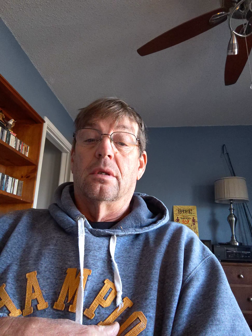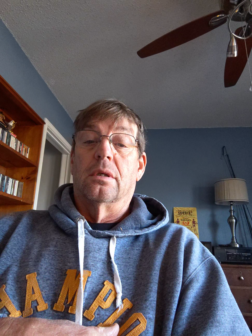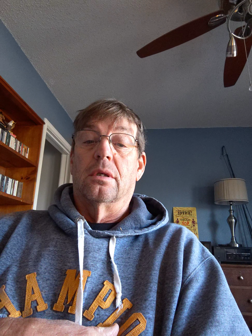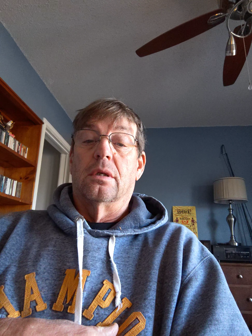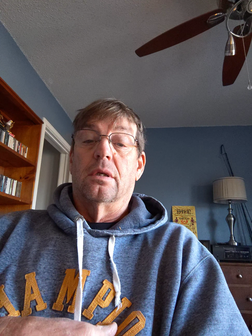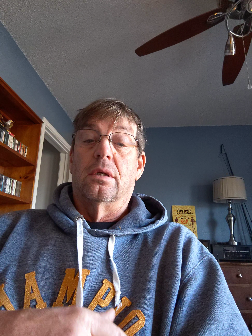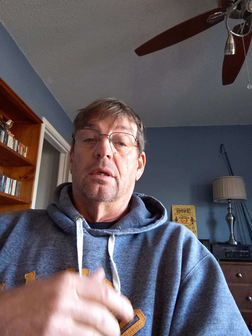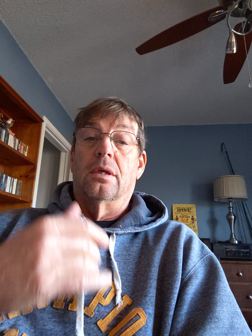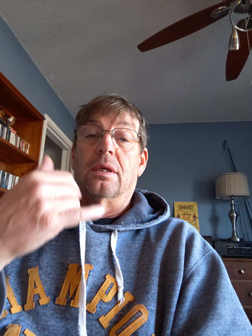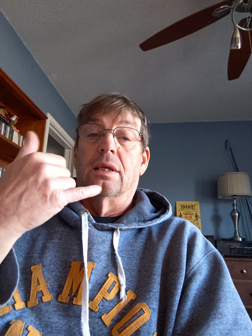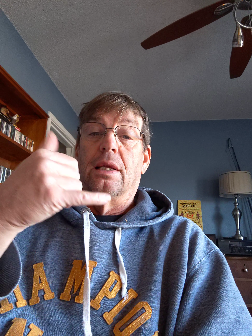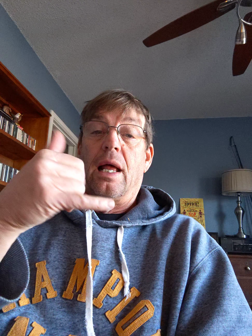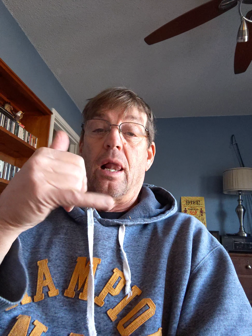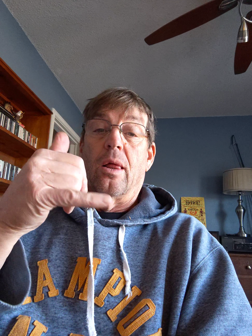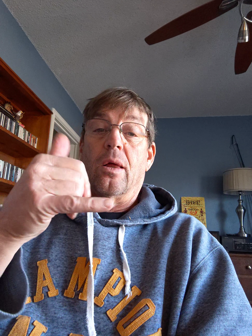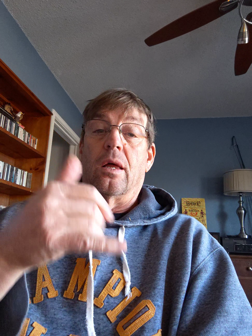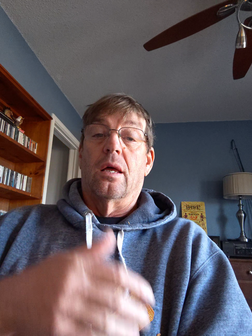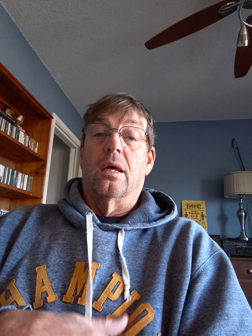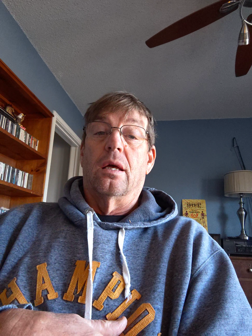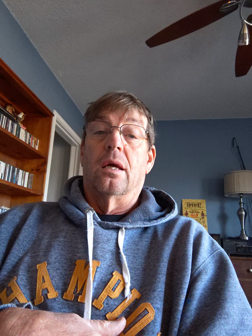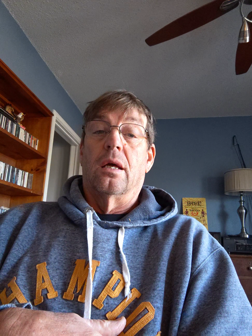yellow